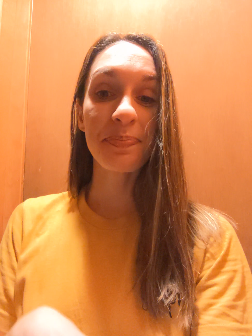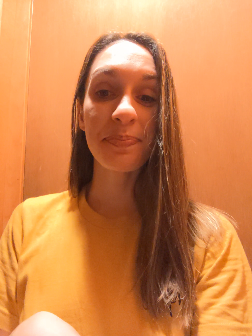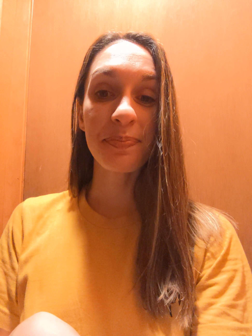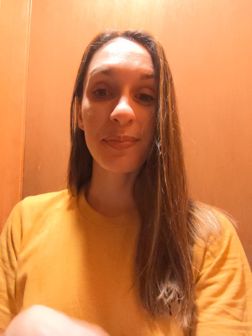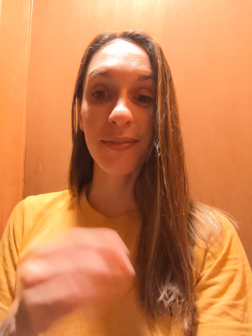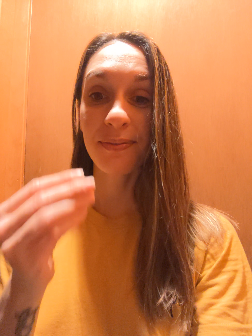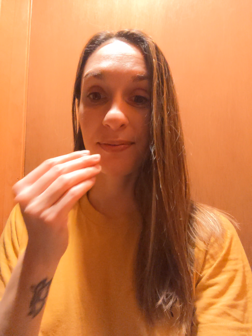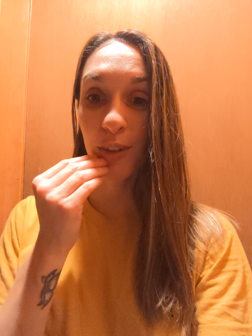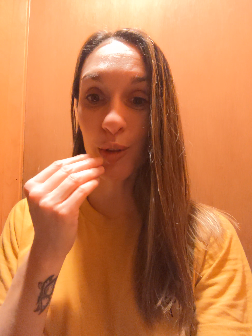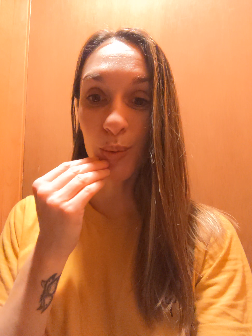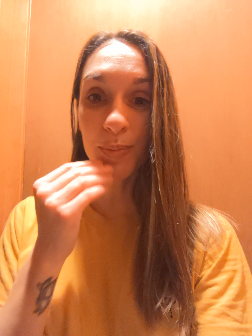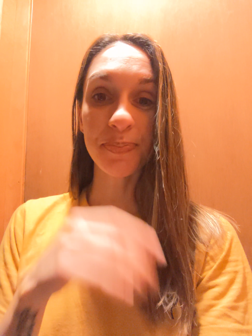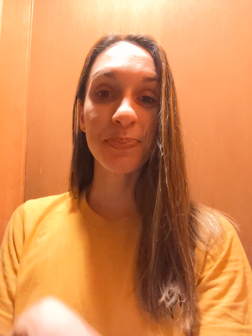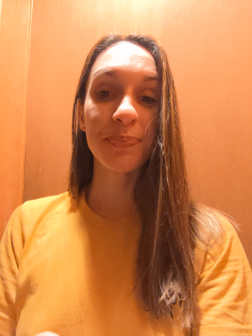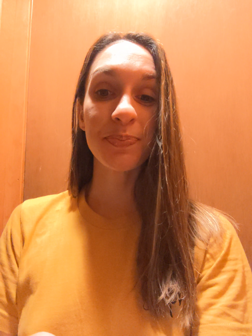food